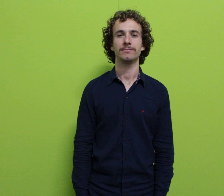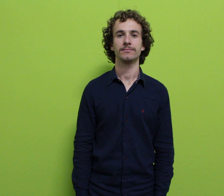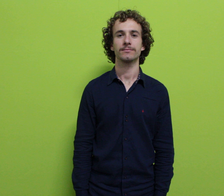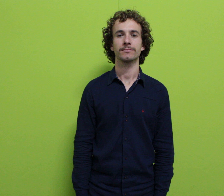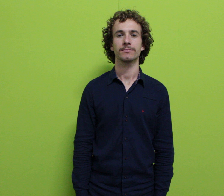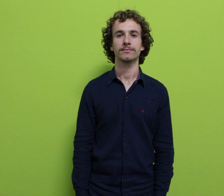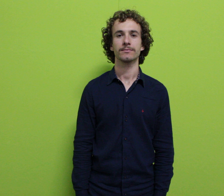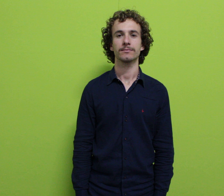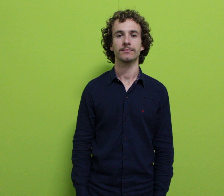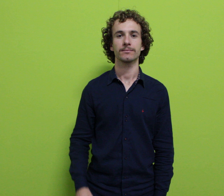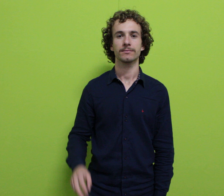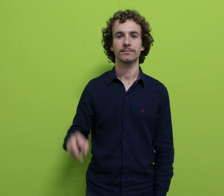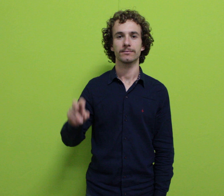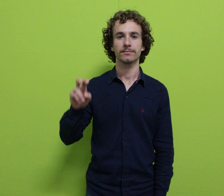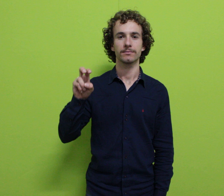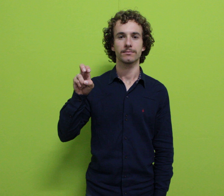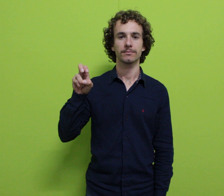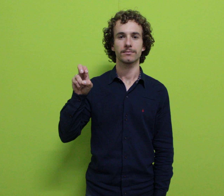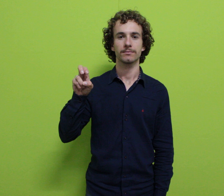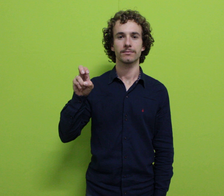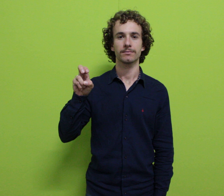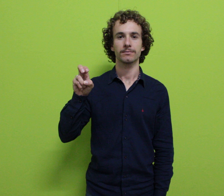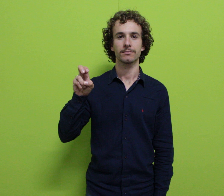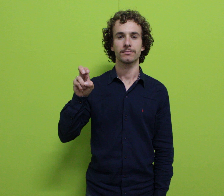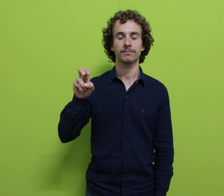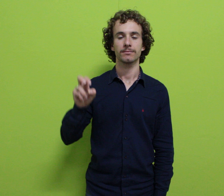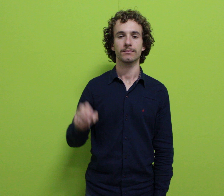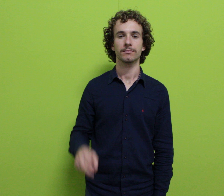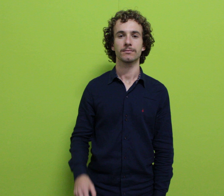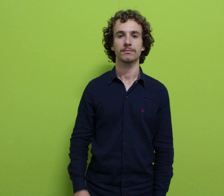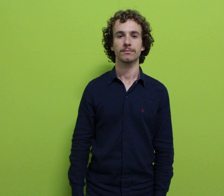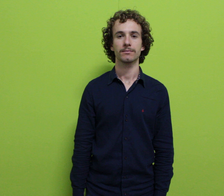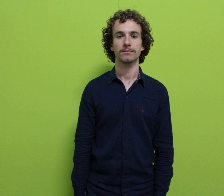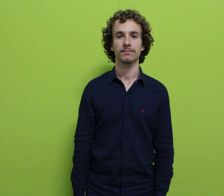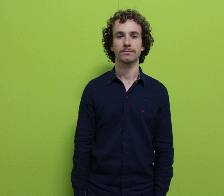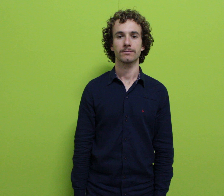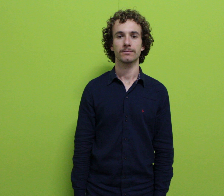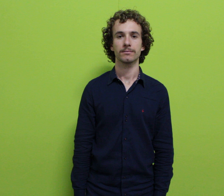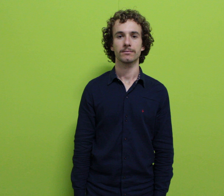cinco